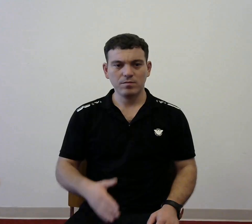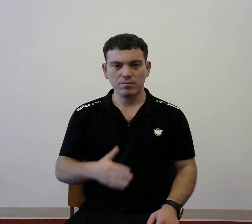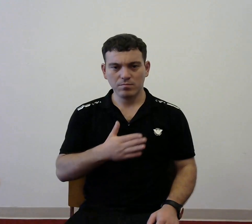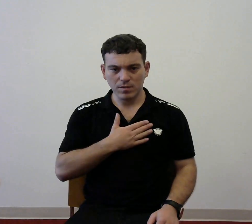mən